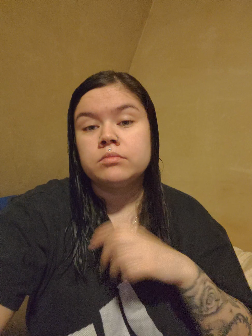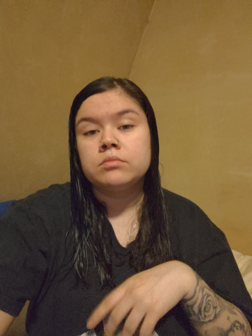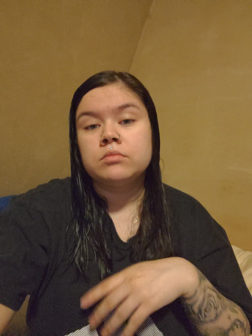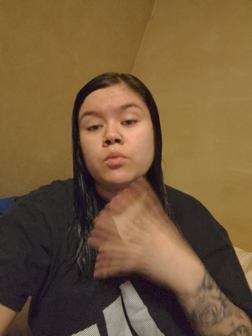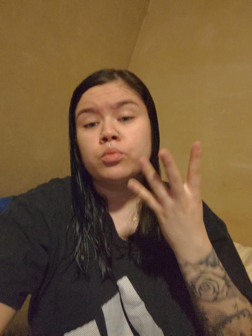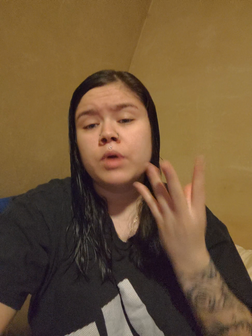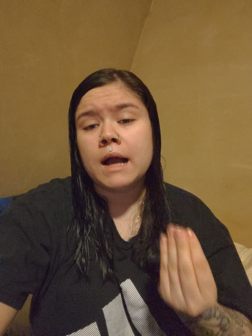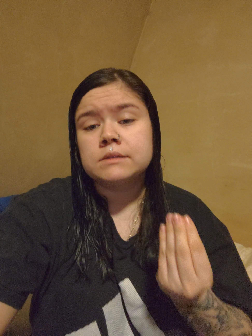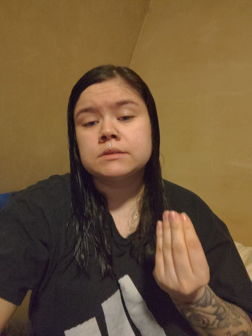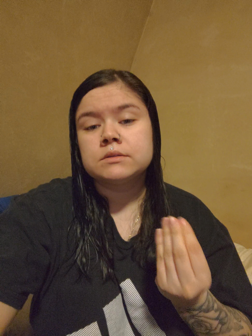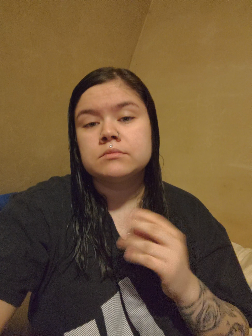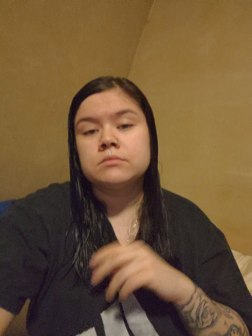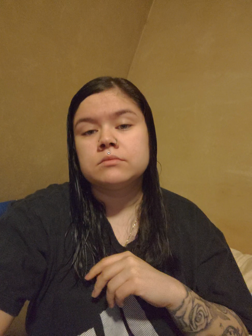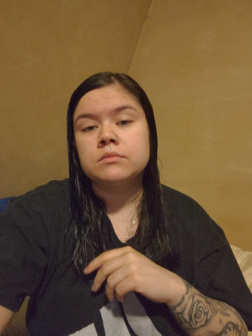wet